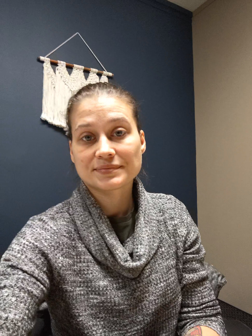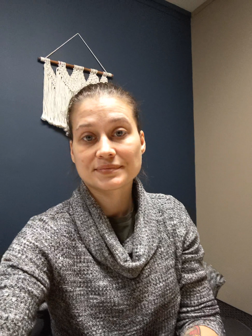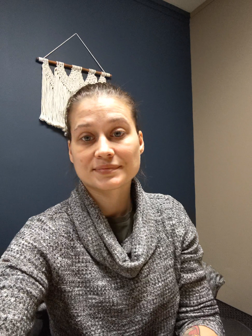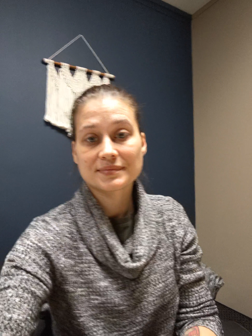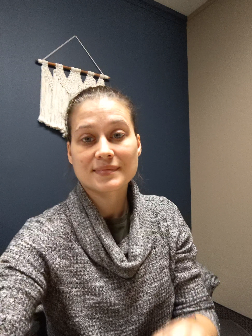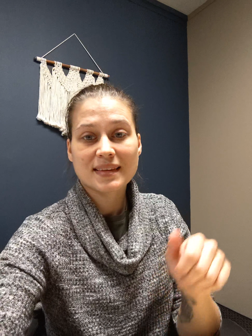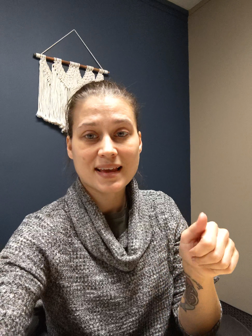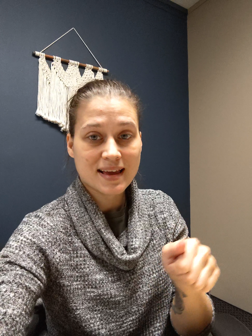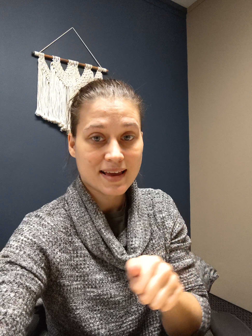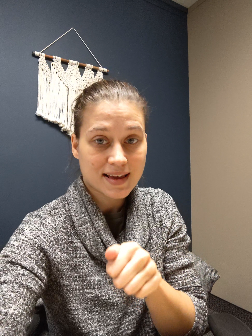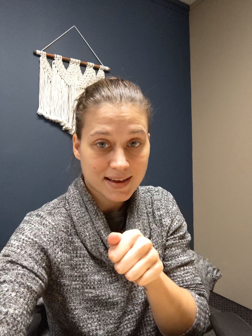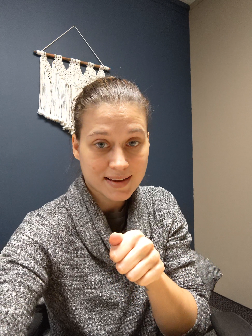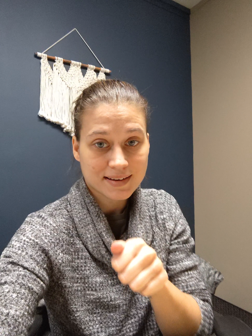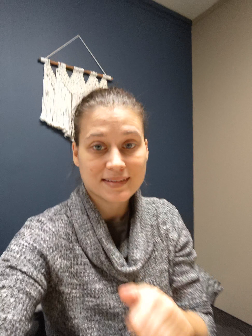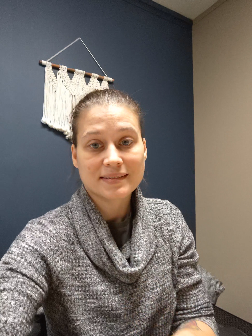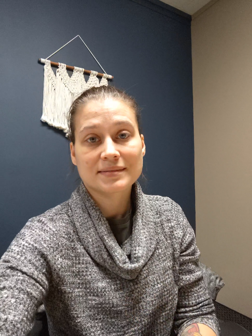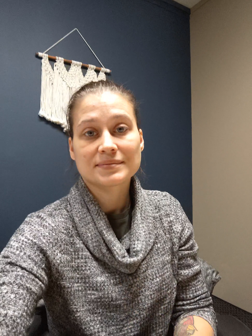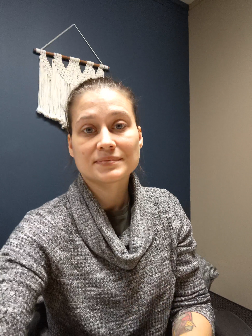hide